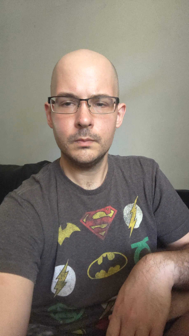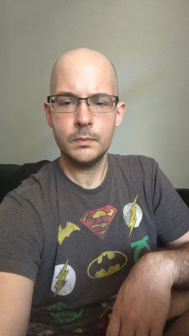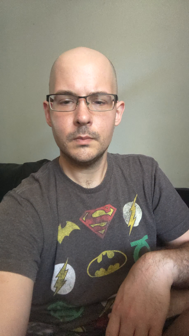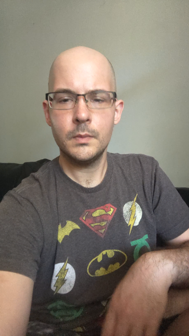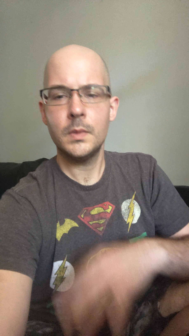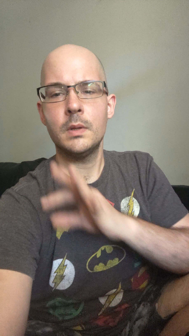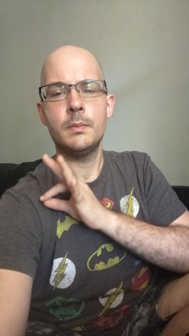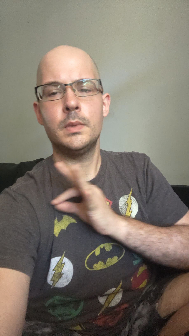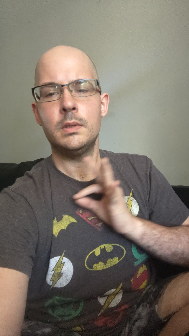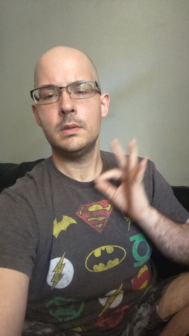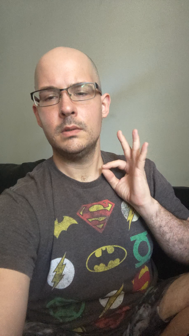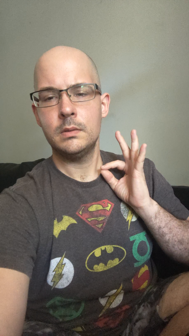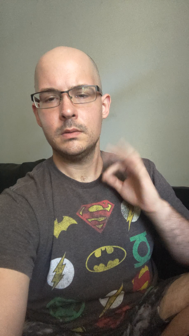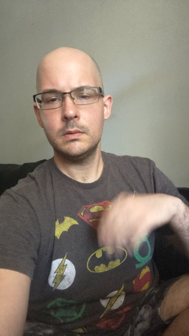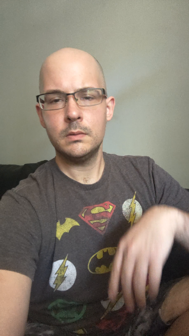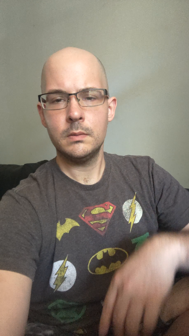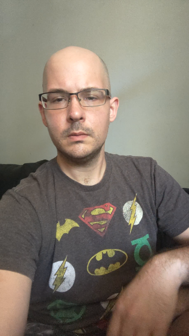beads